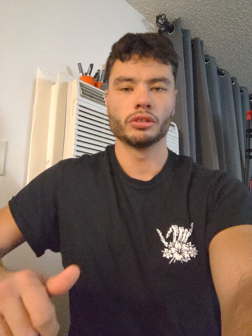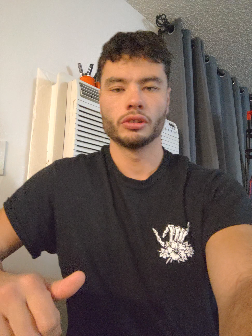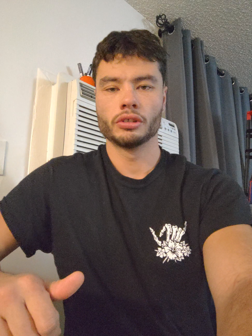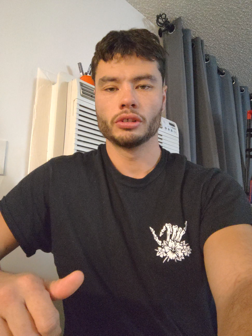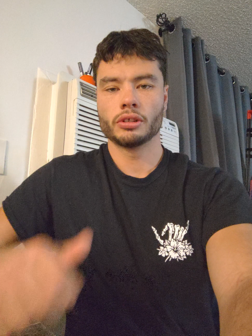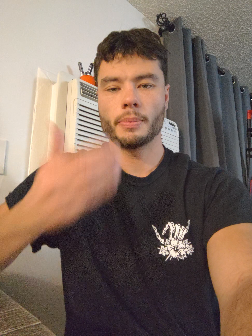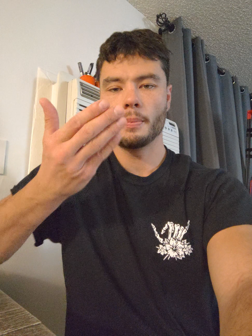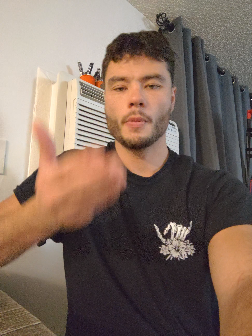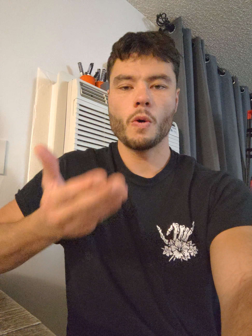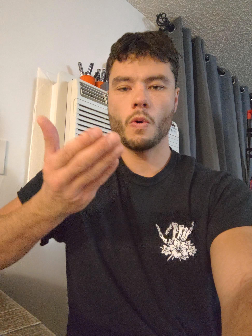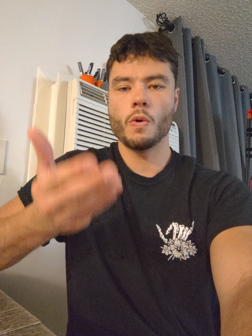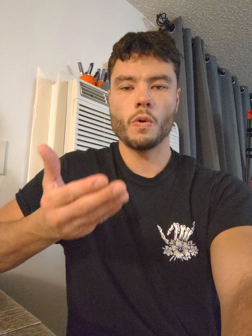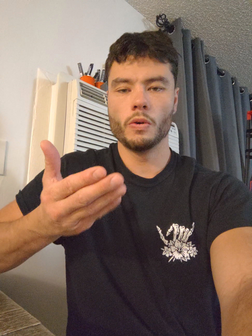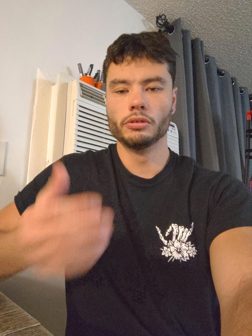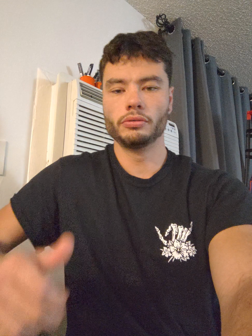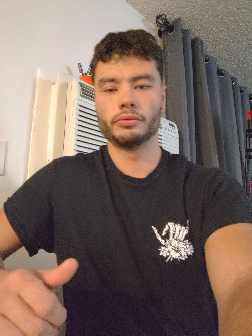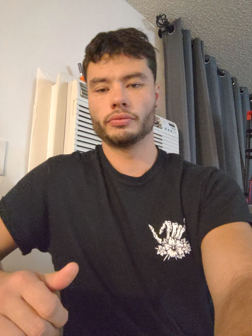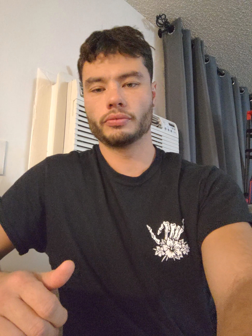boat